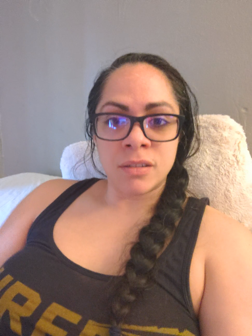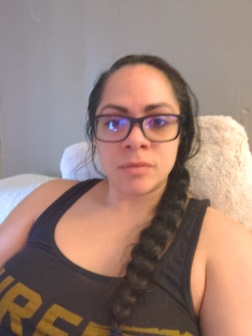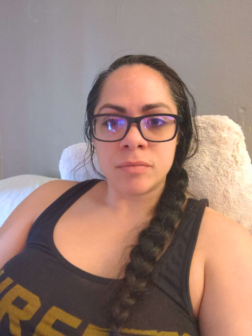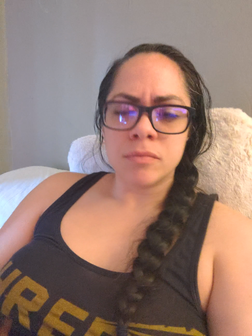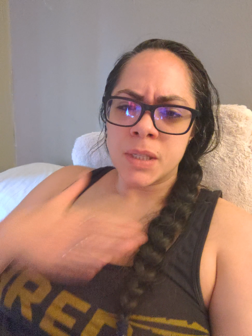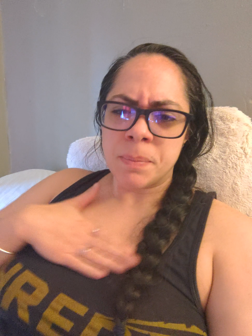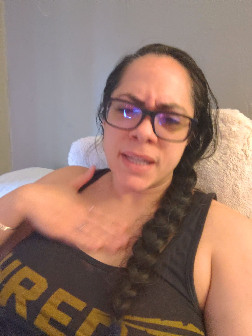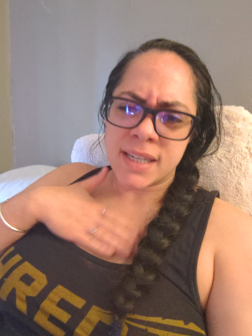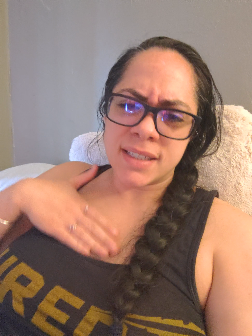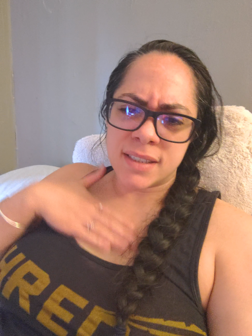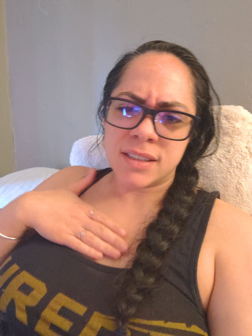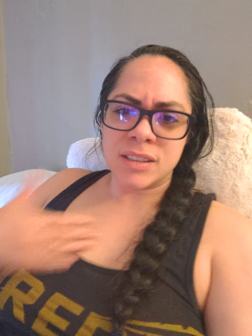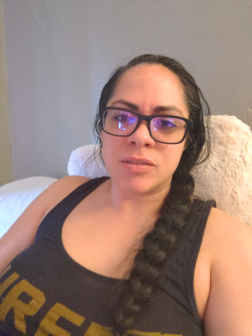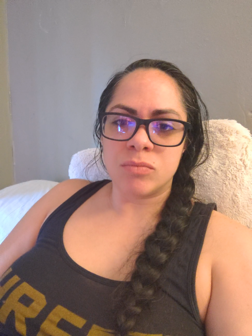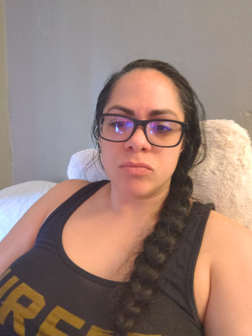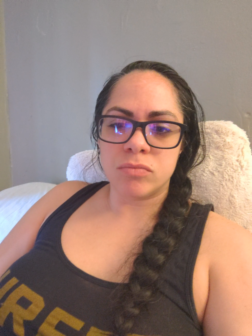please